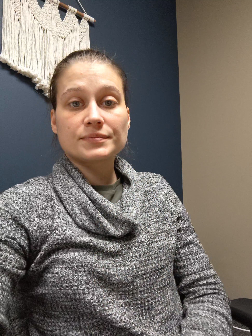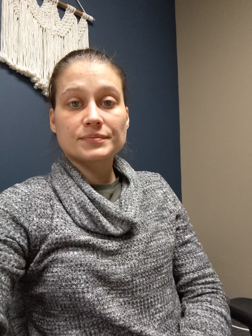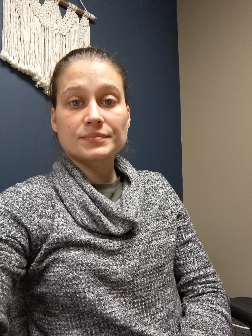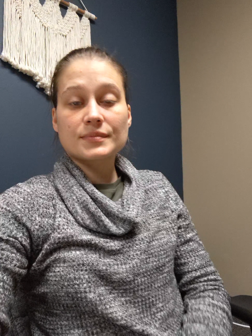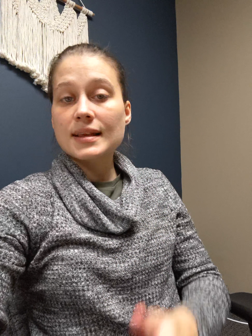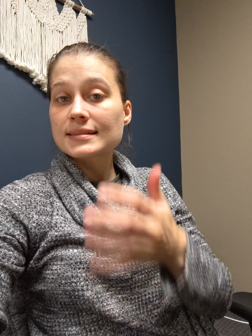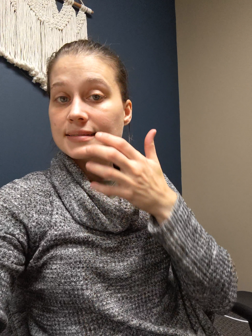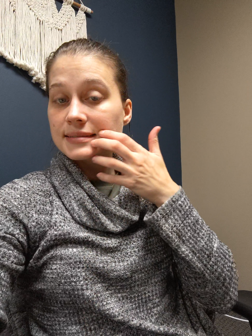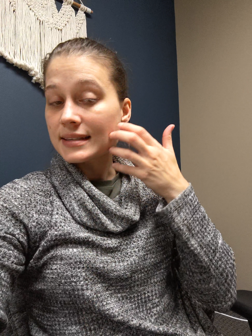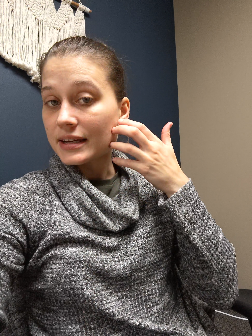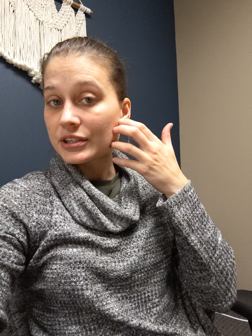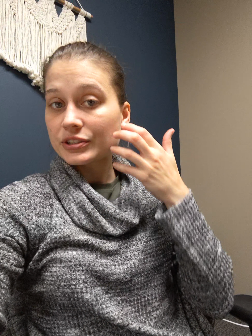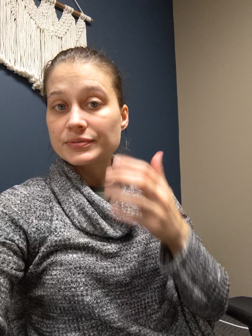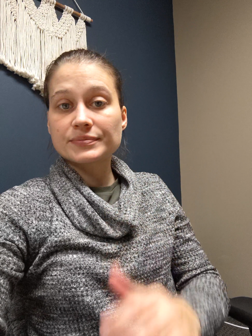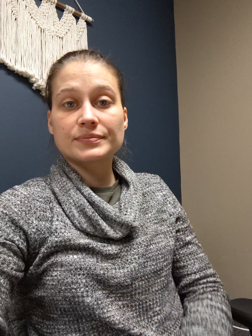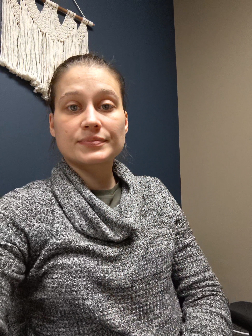tiger